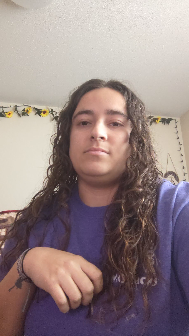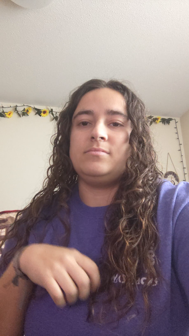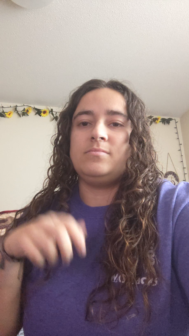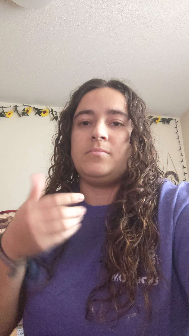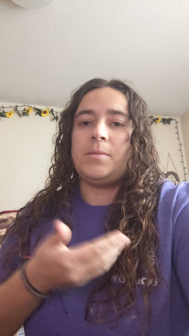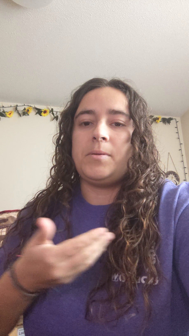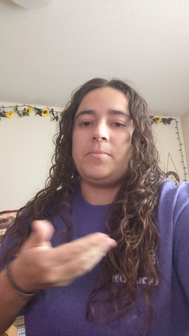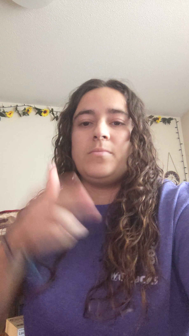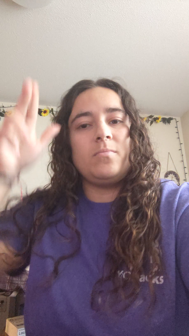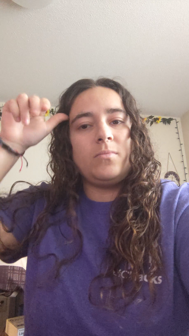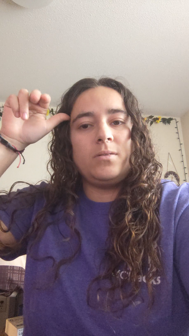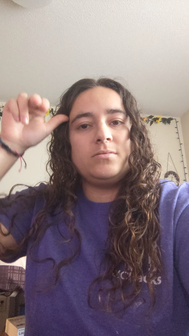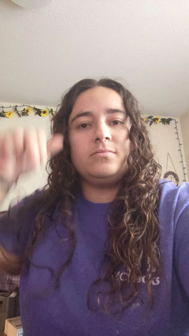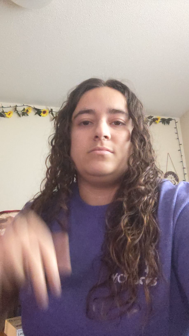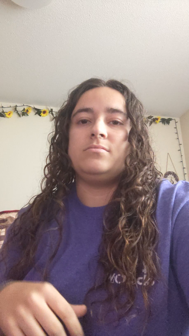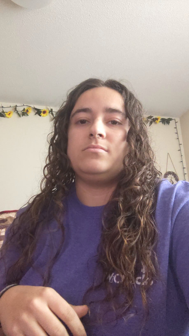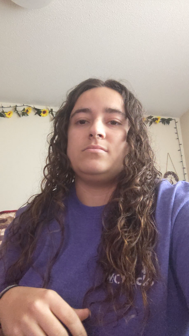pony